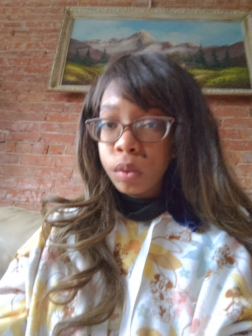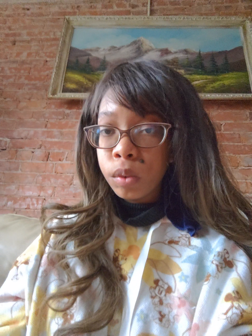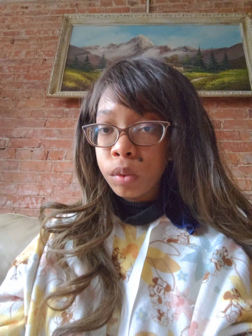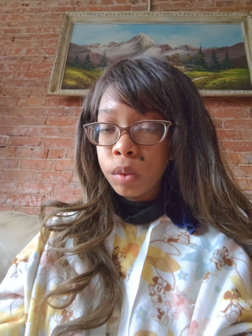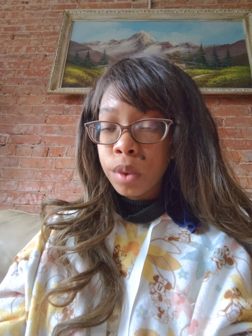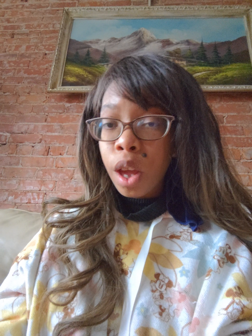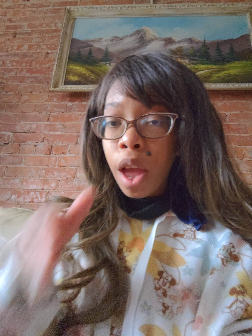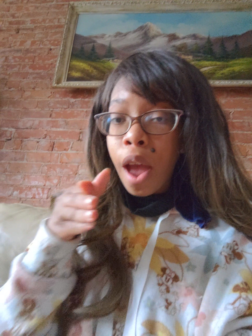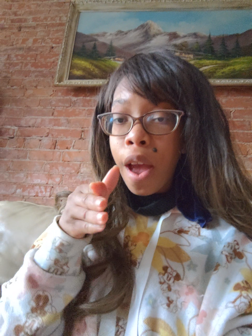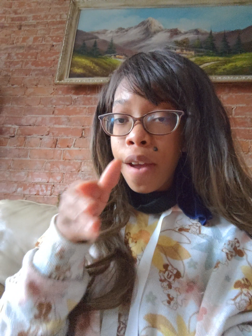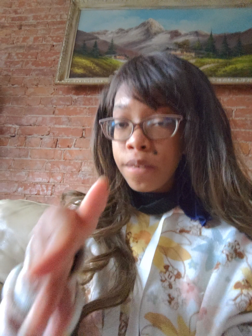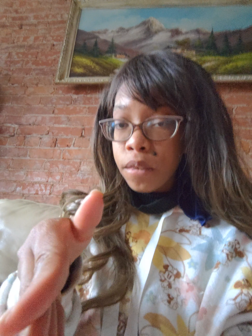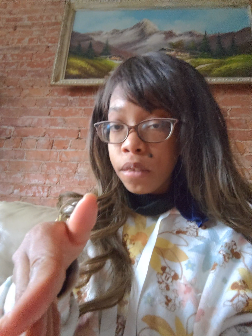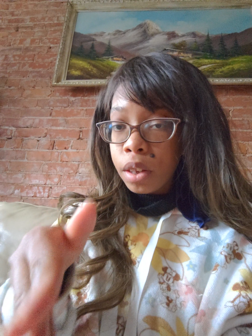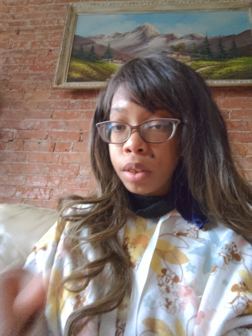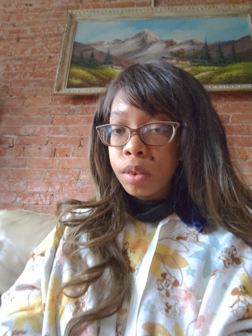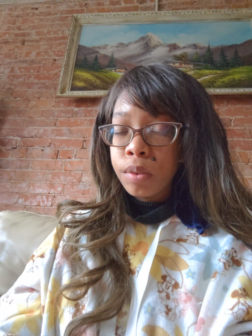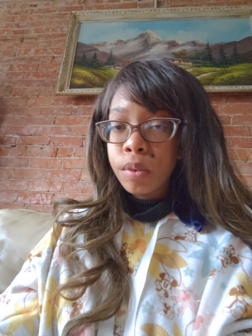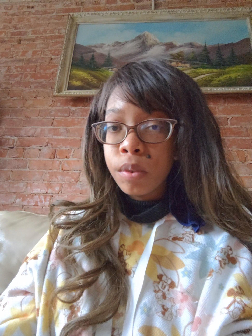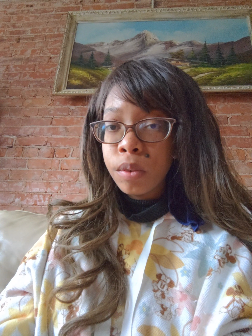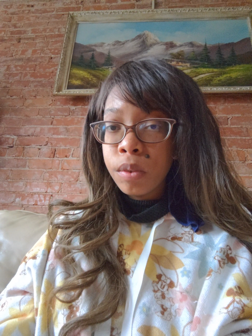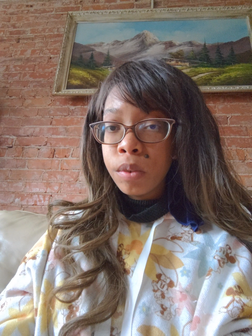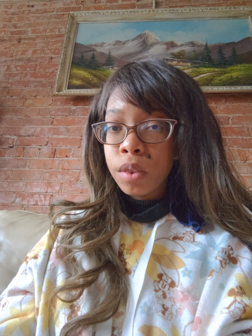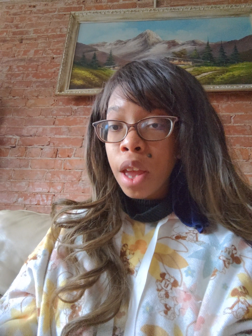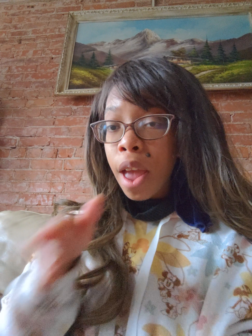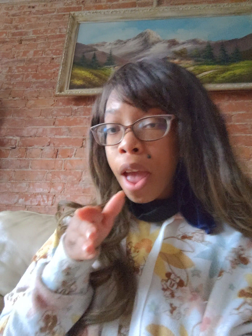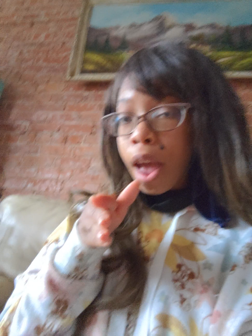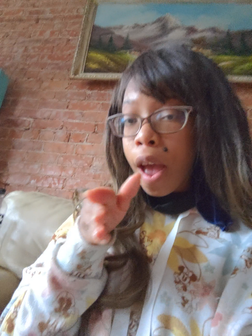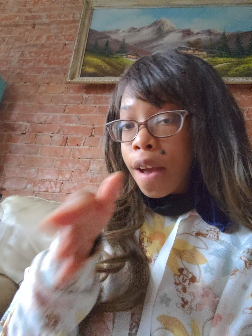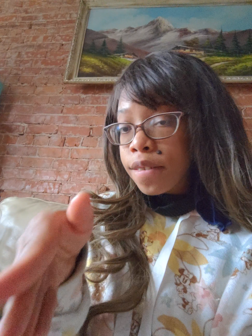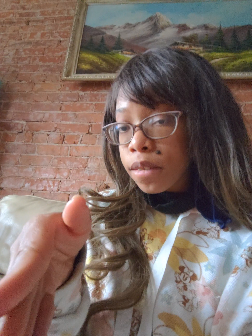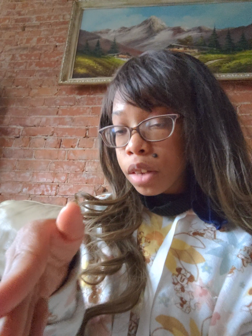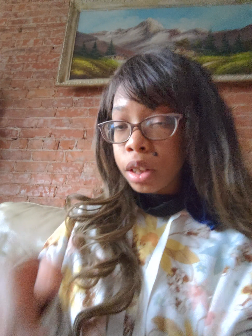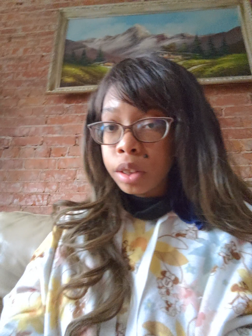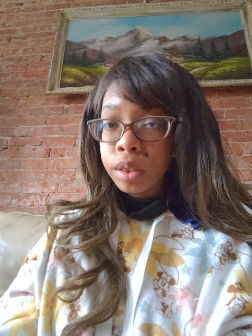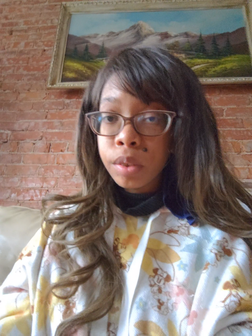after